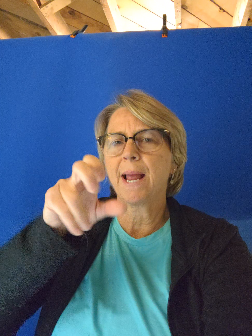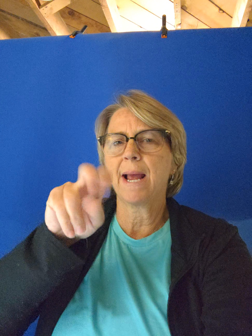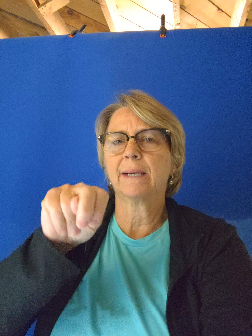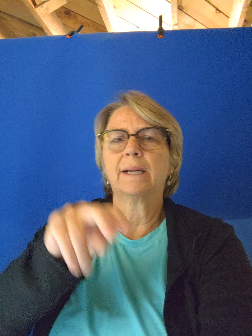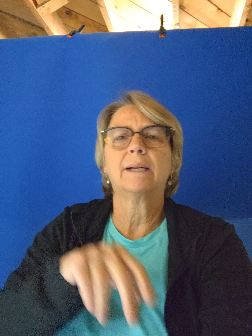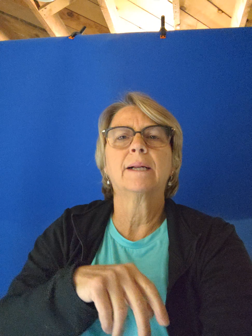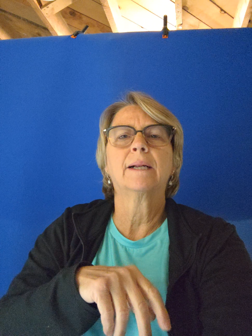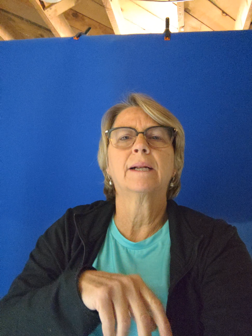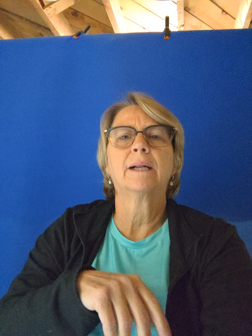pen